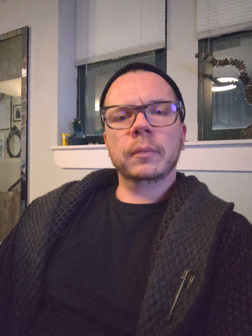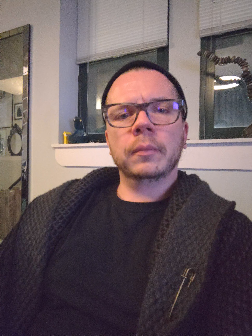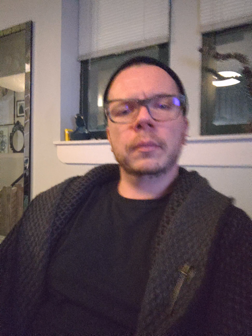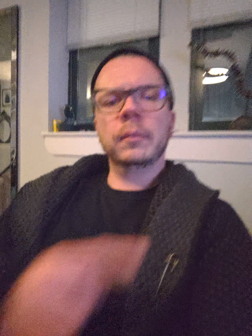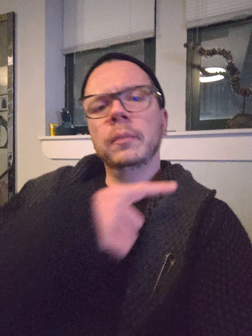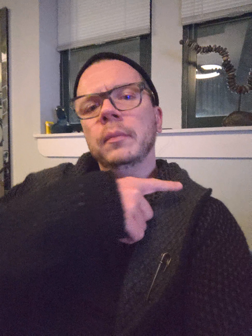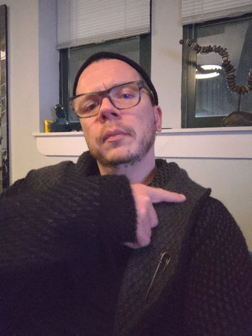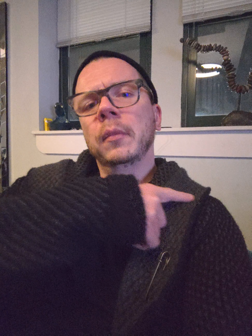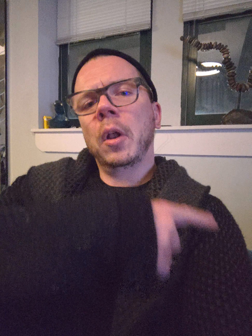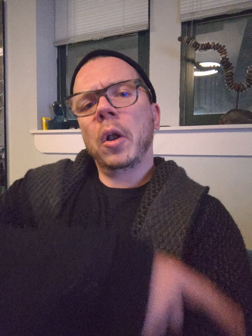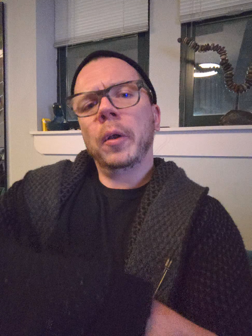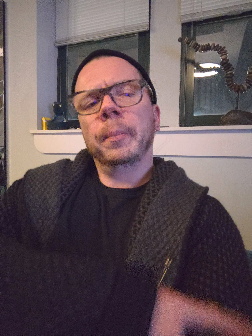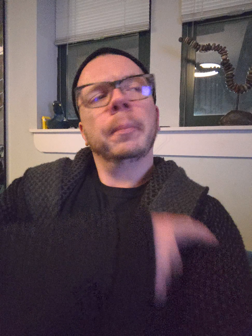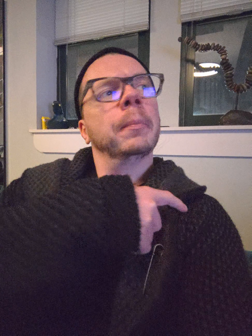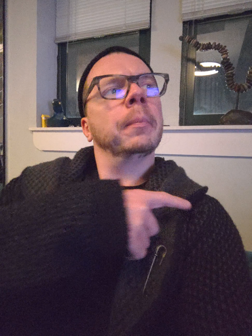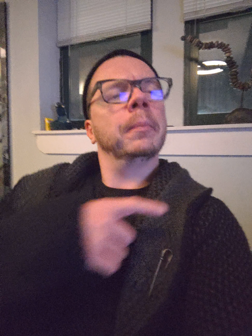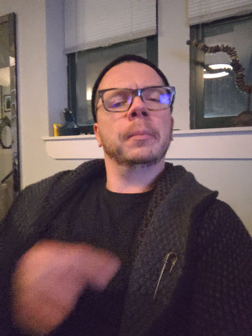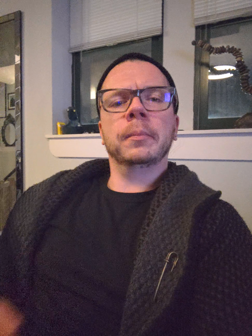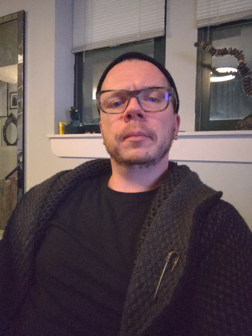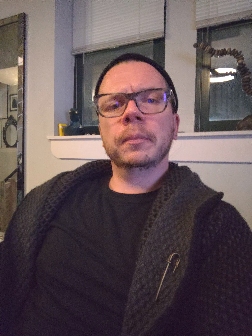arm